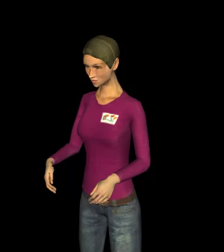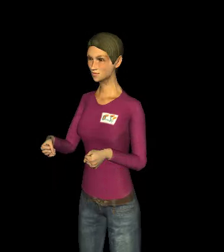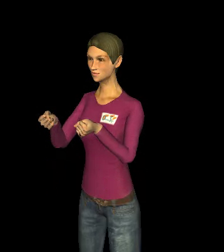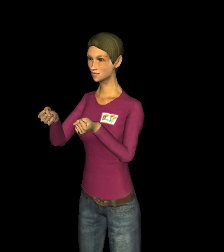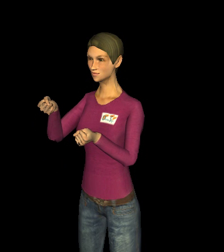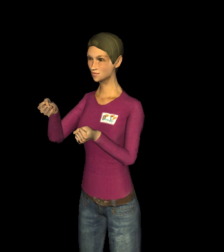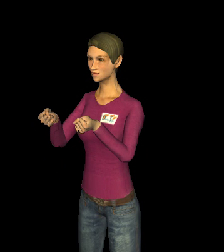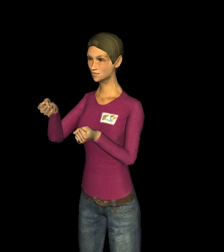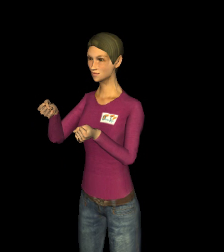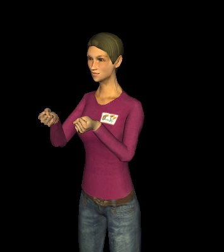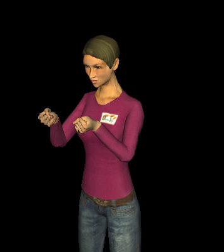قيادة